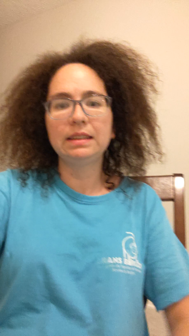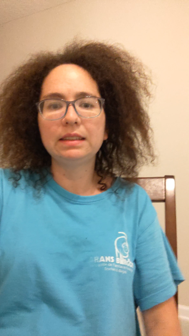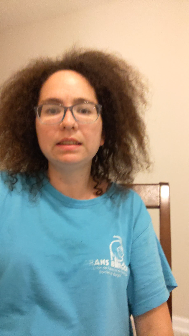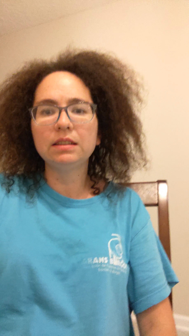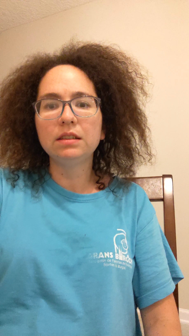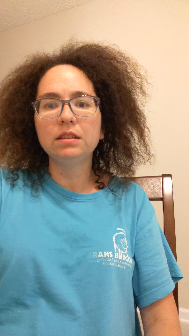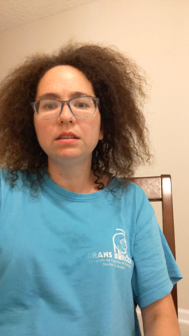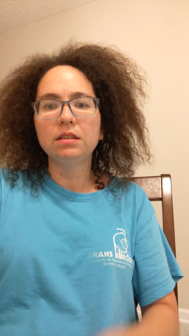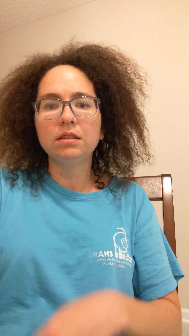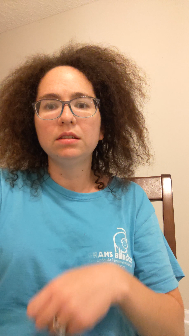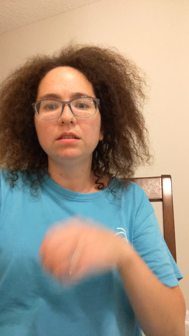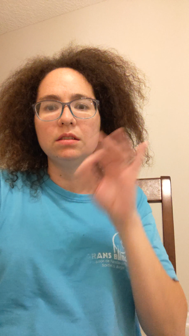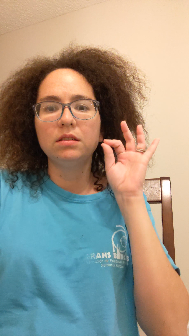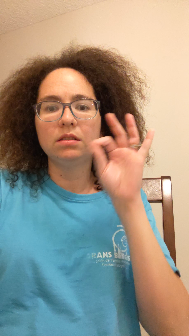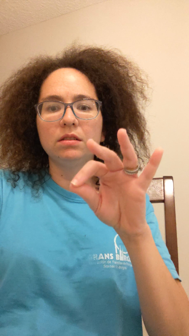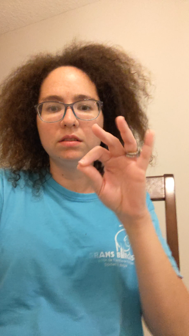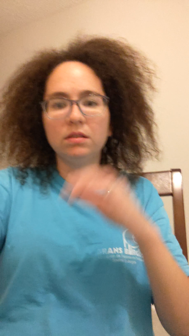fit